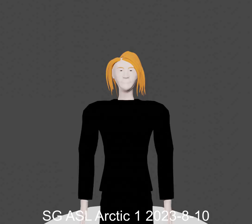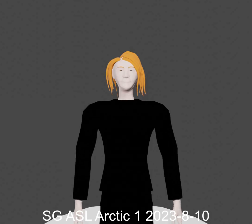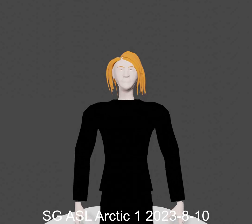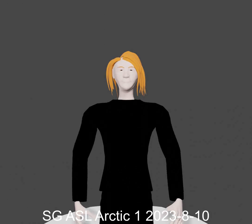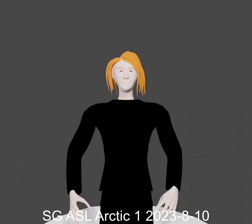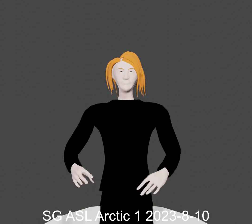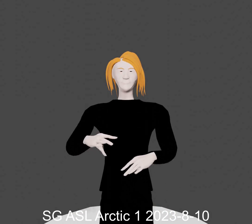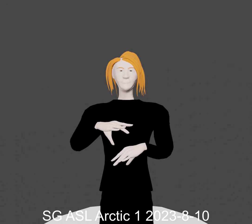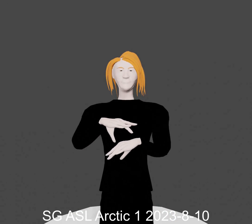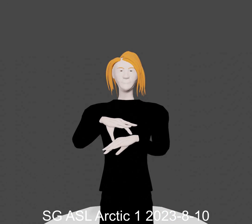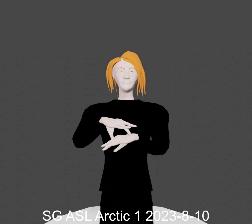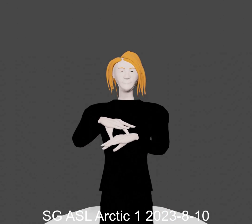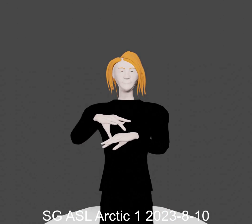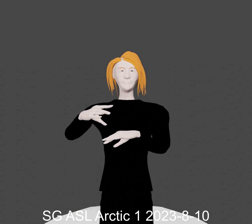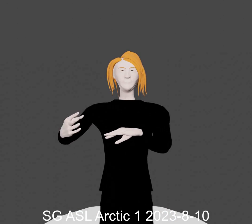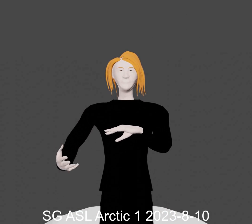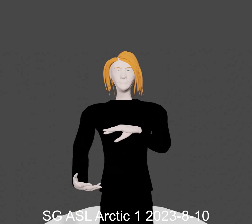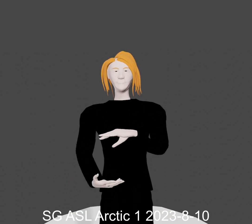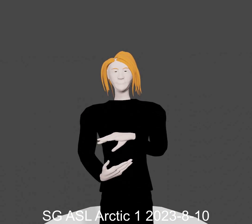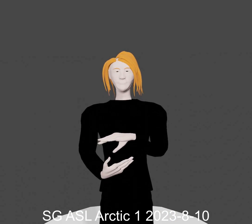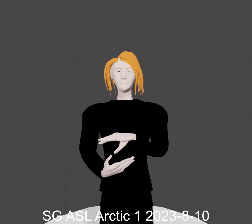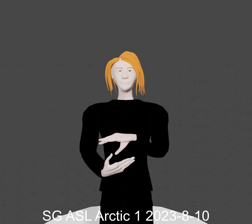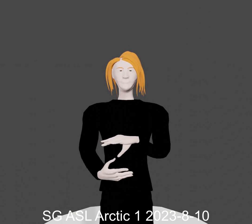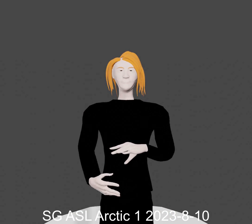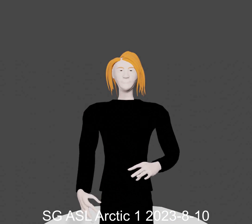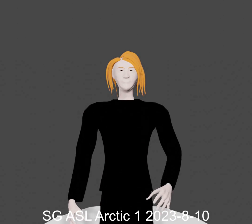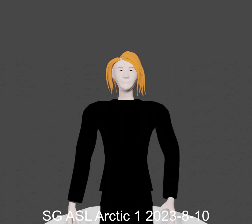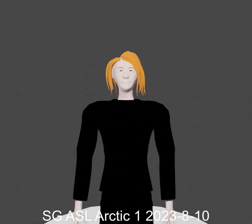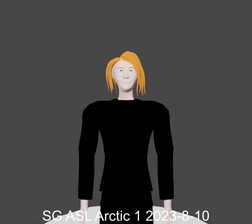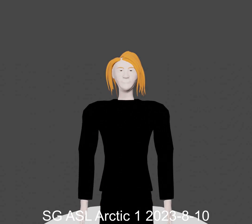Arctic